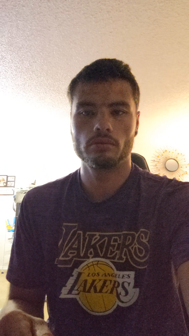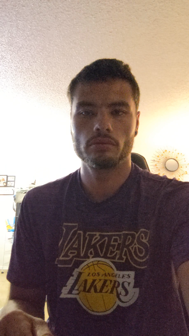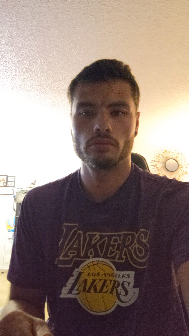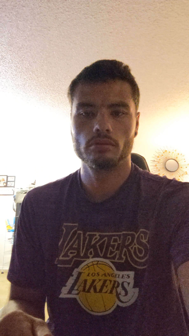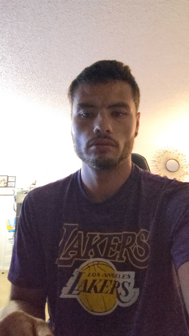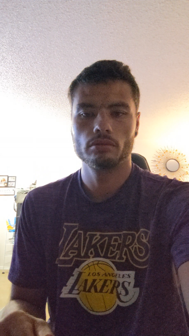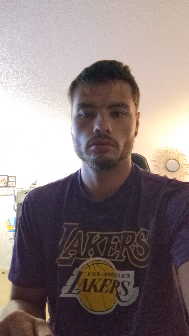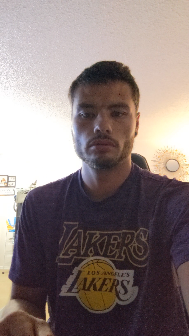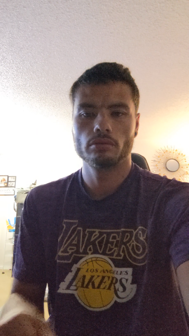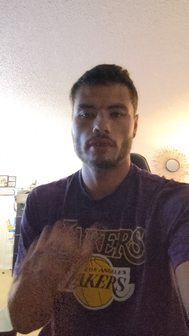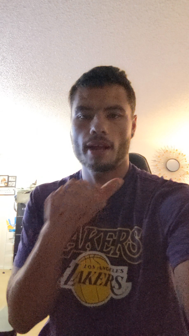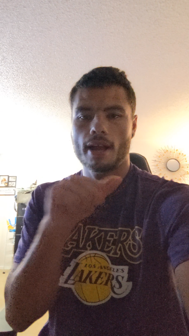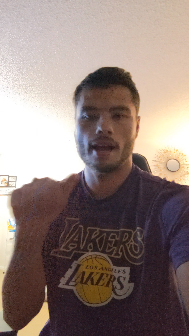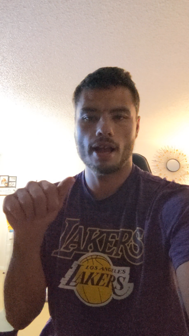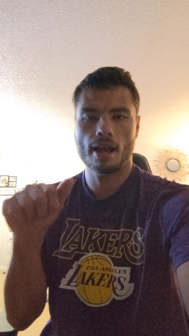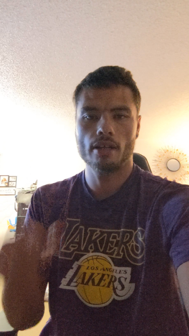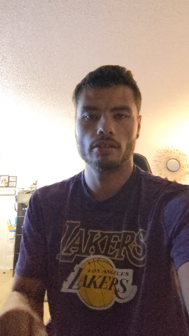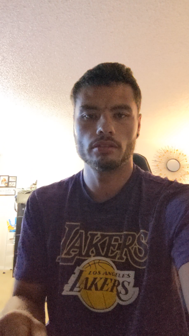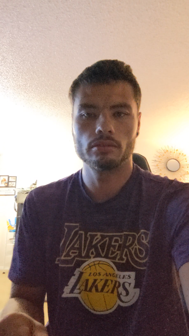a